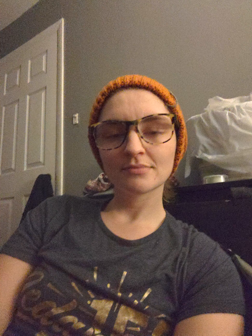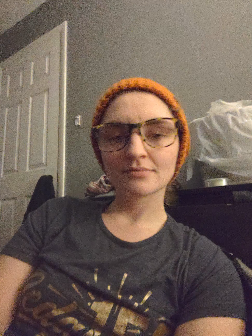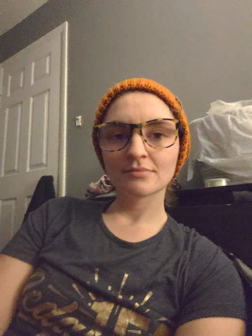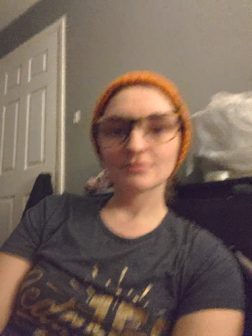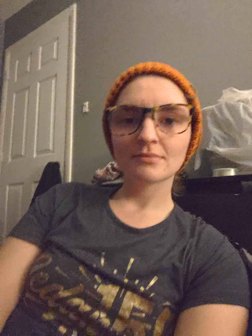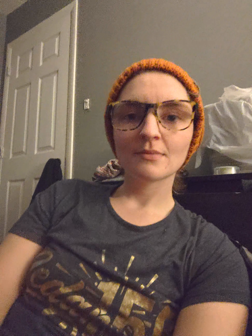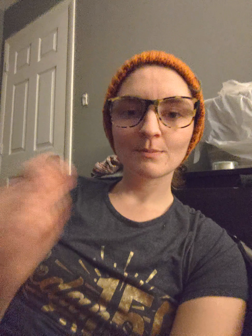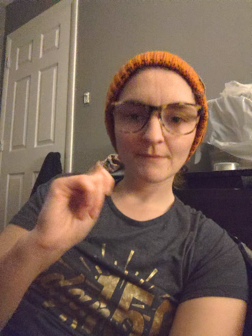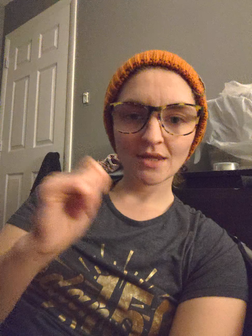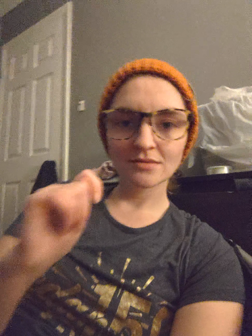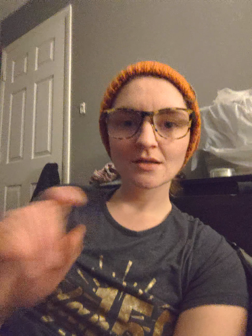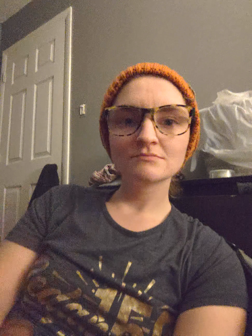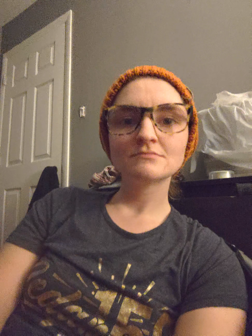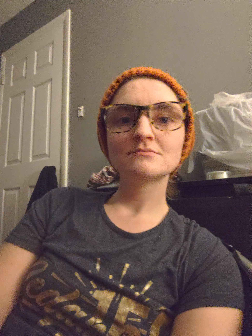potty